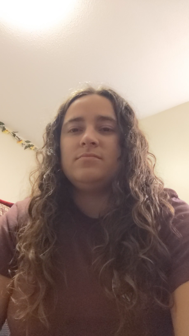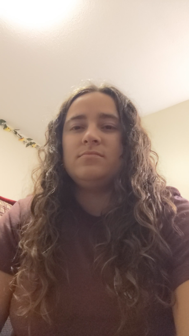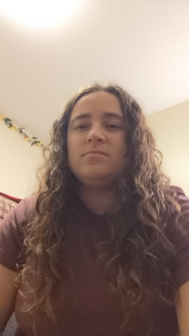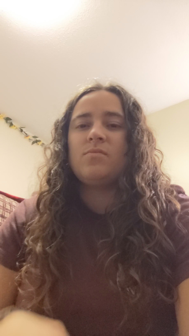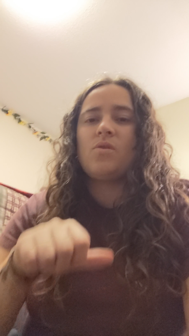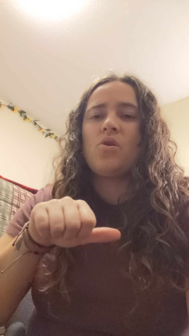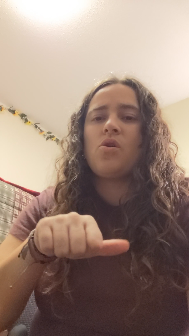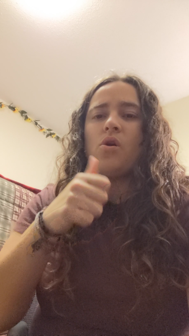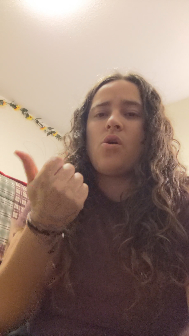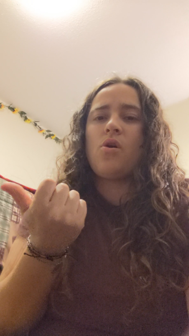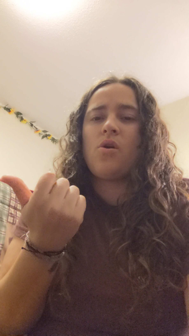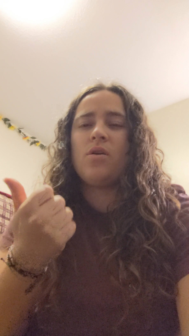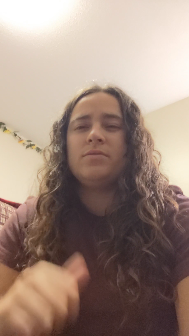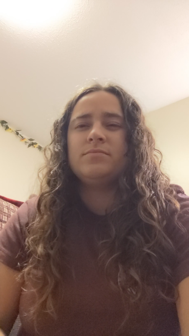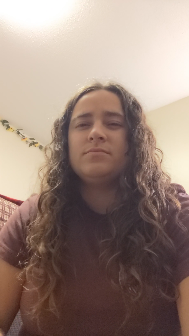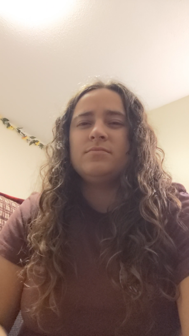other